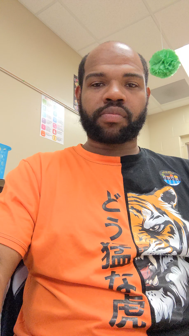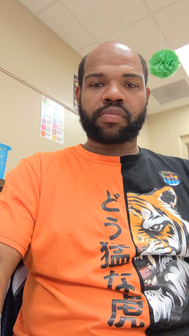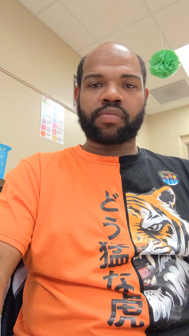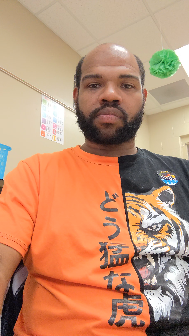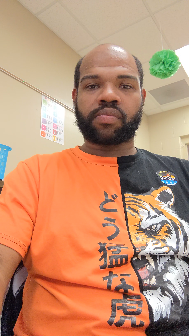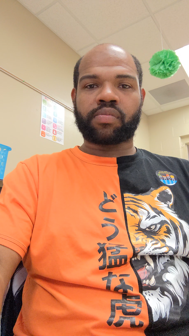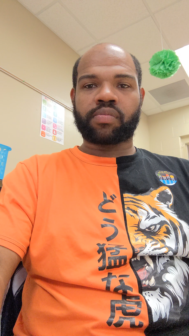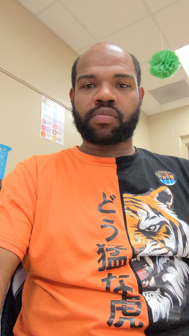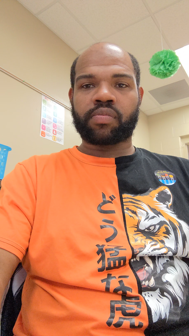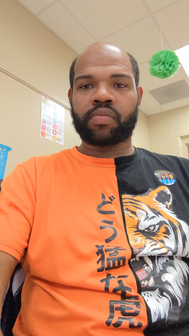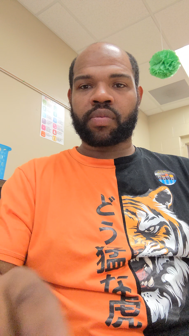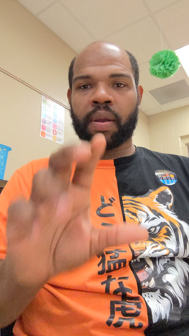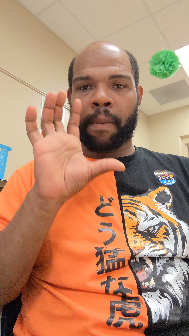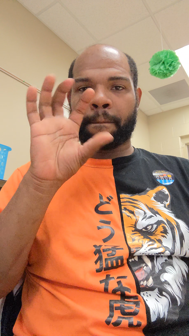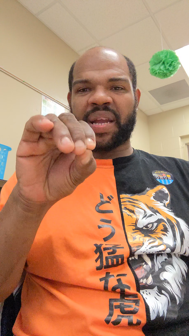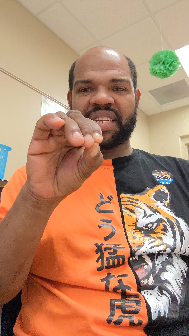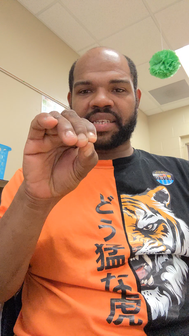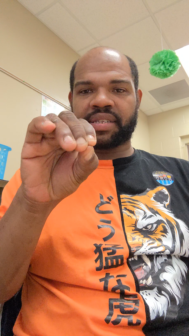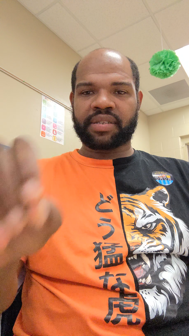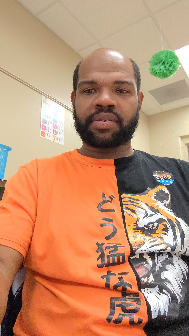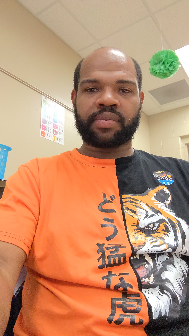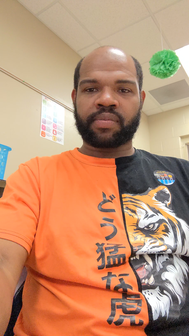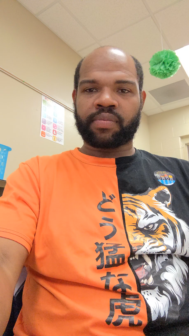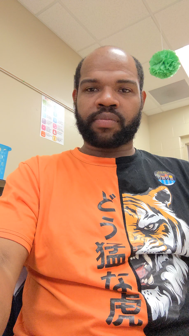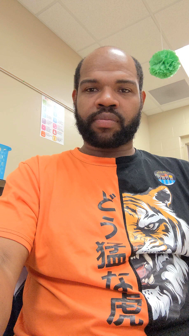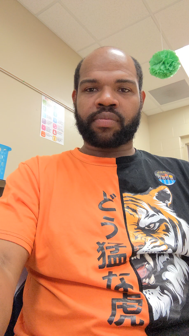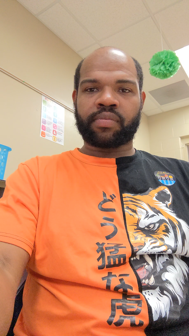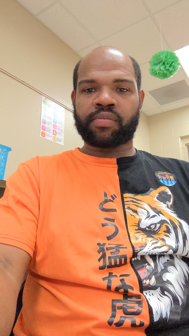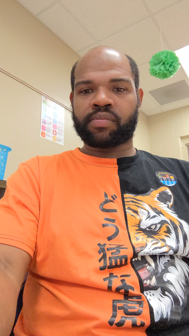bite